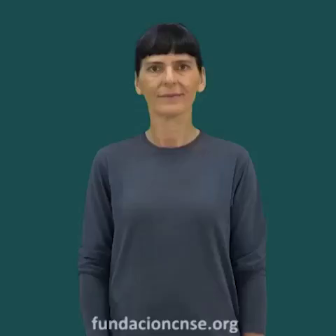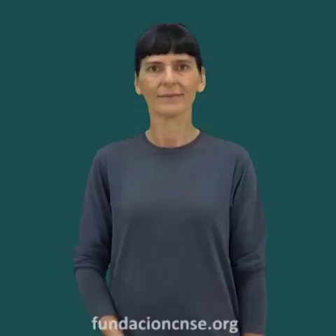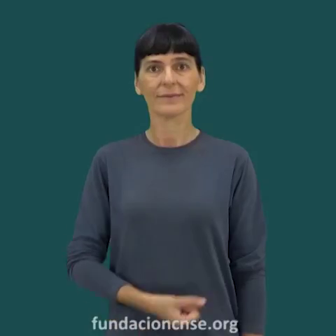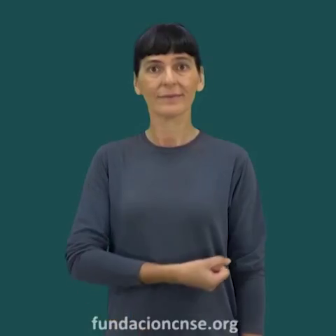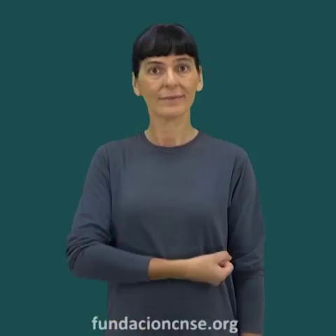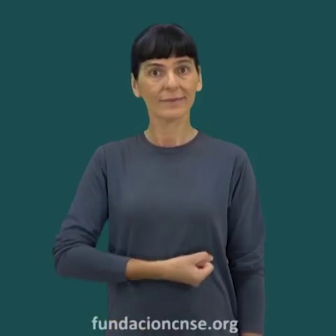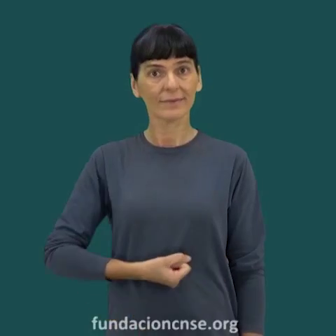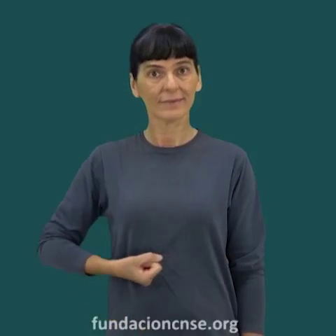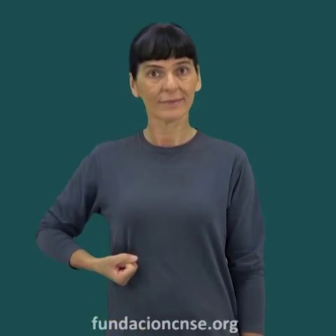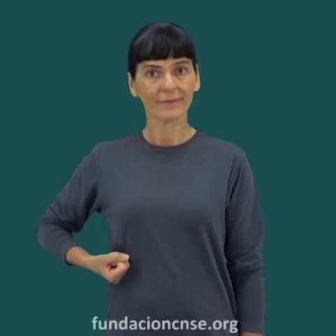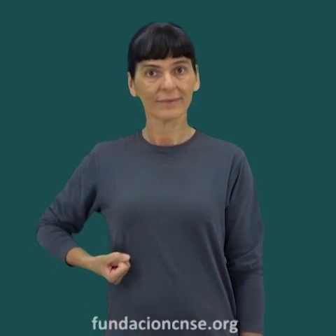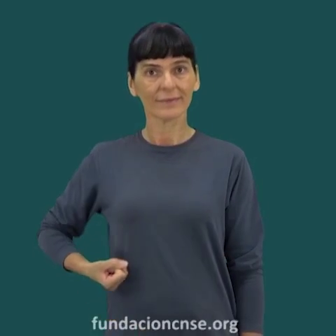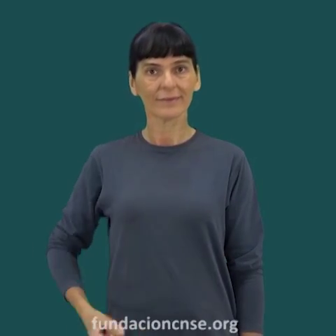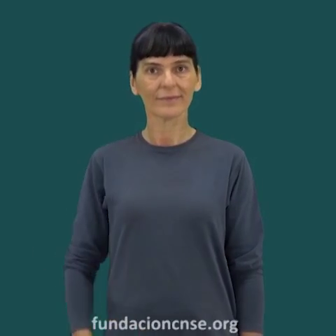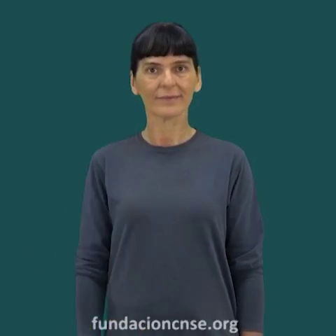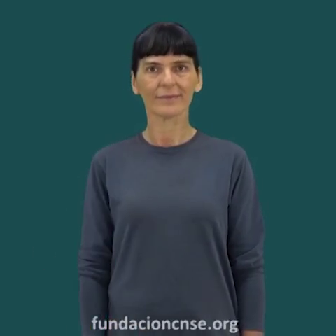hambre